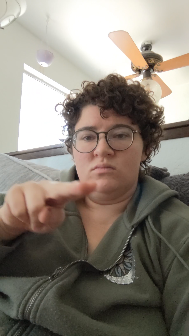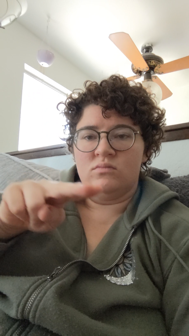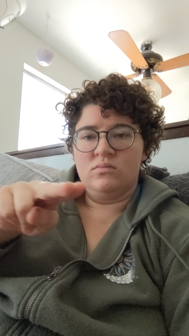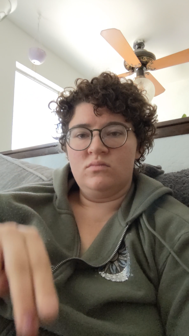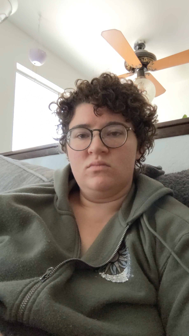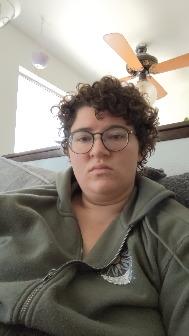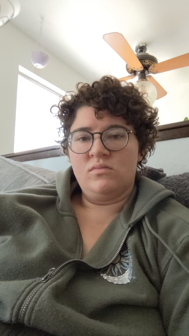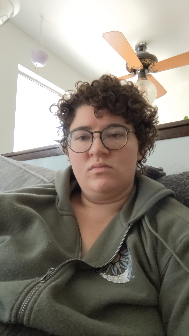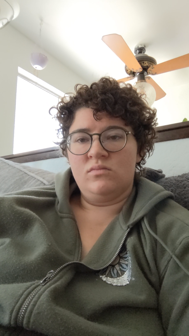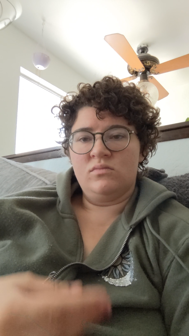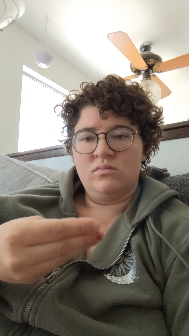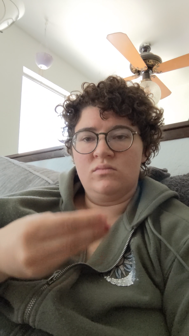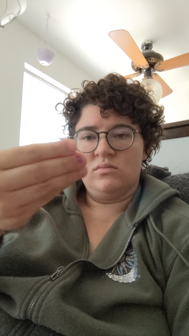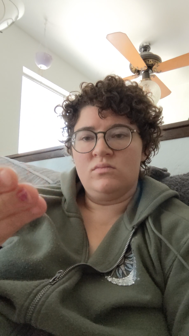buy